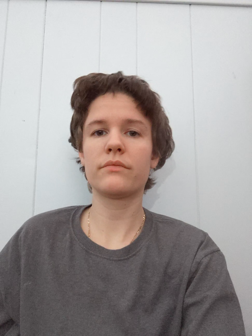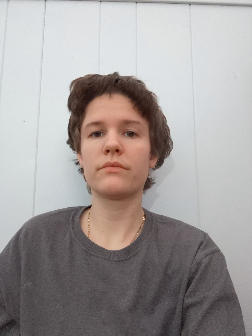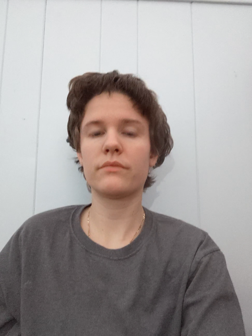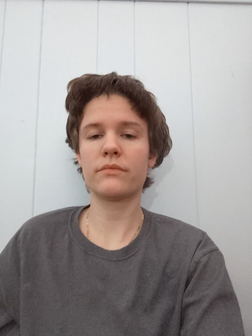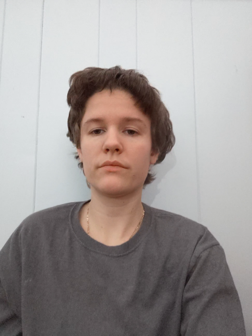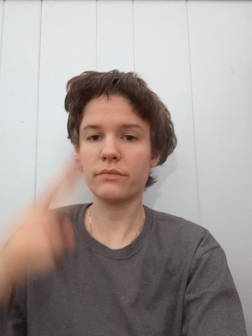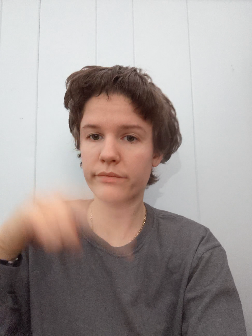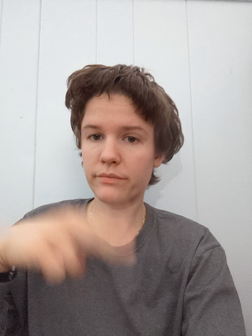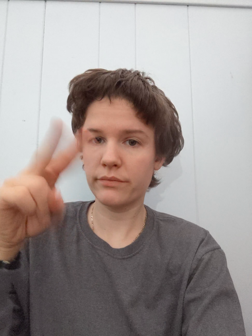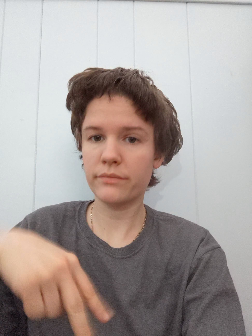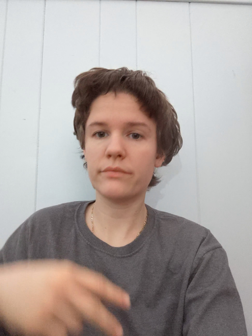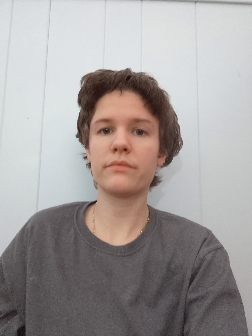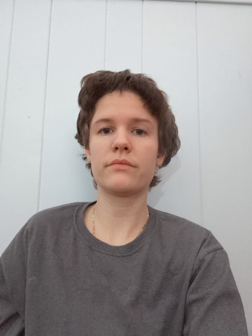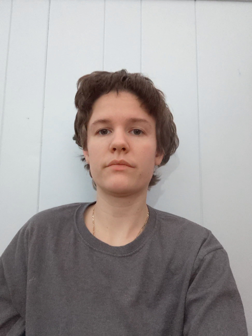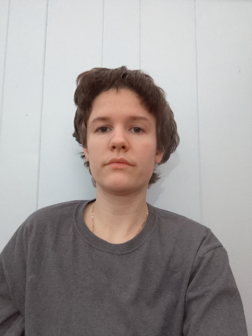read